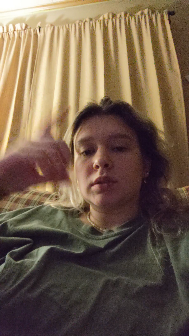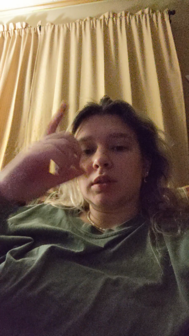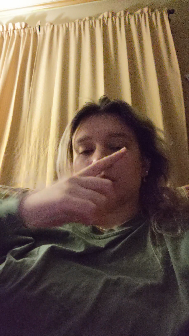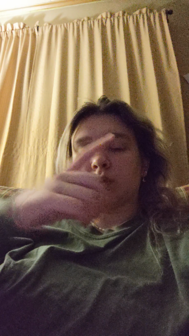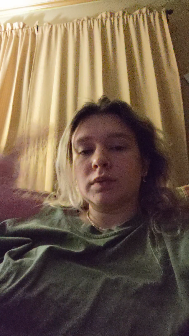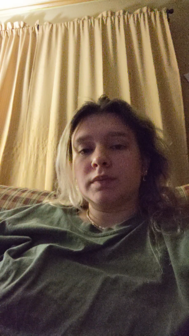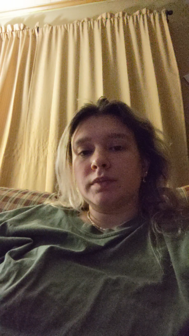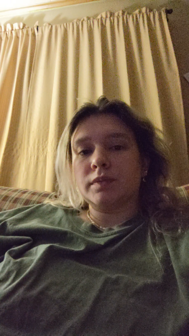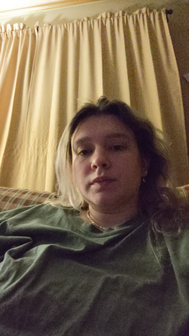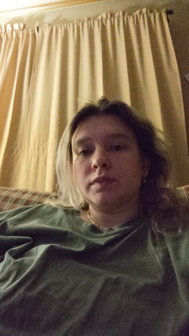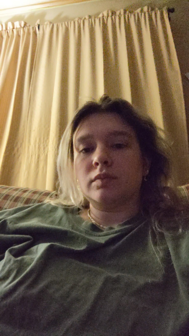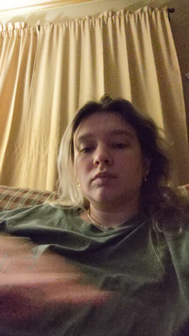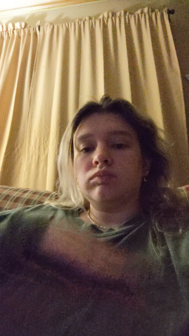full